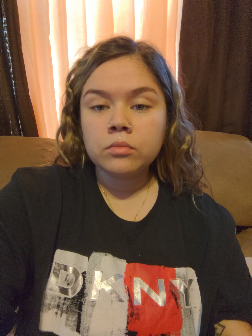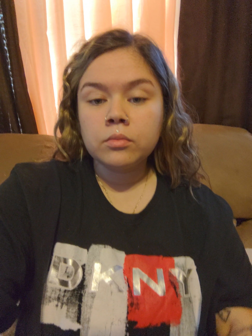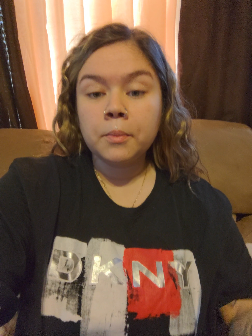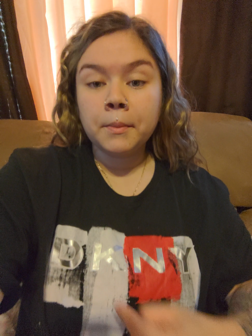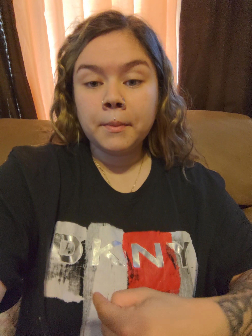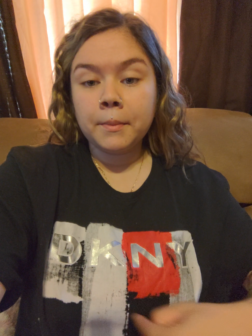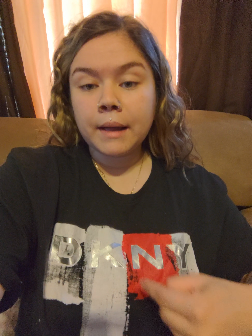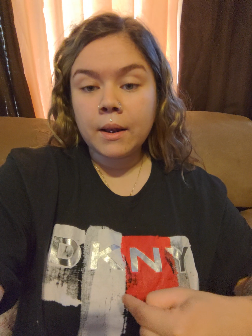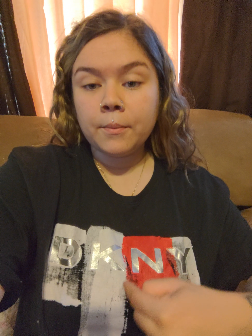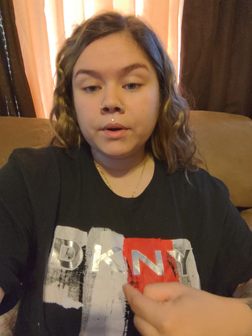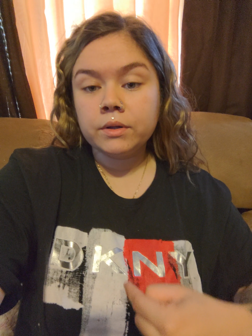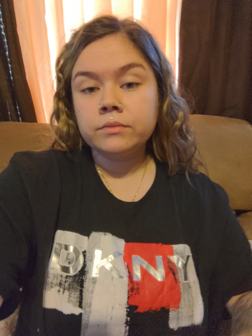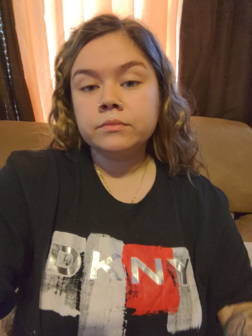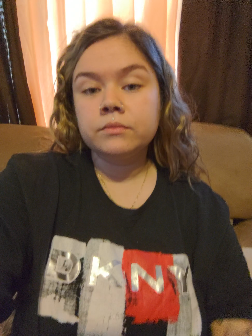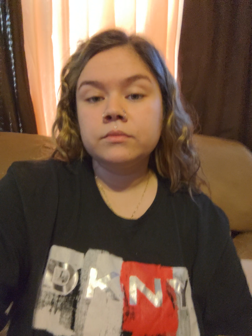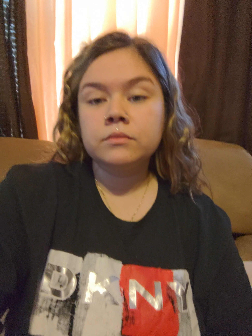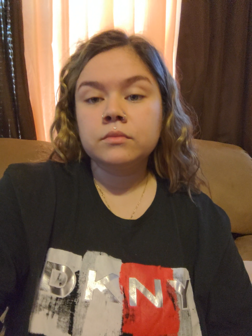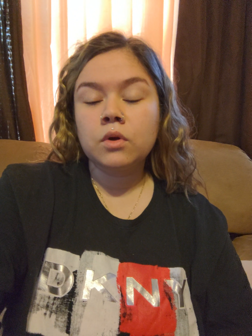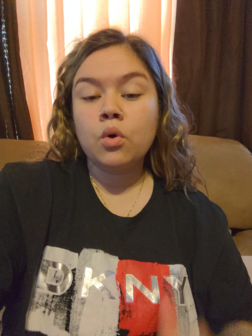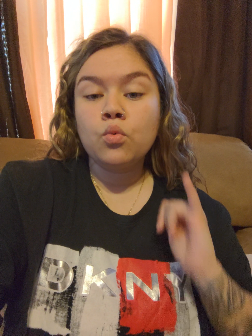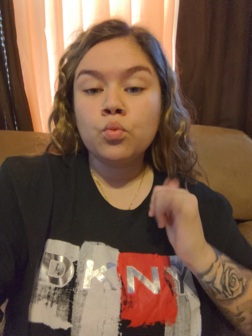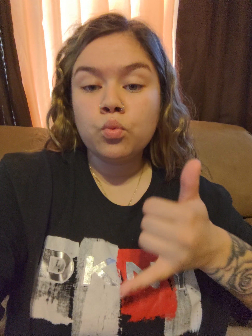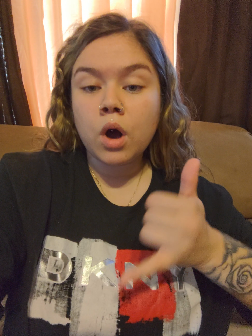belly button